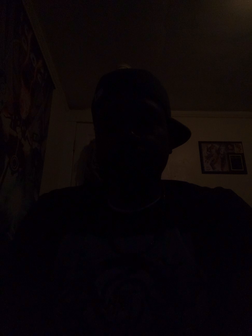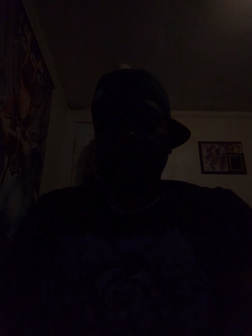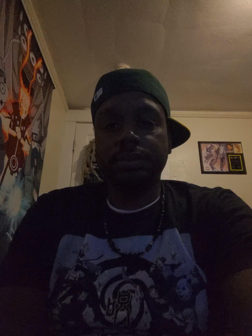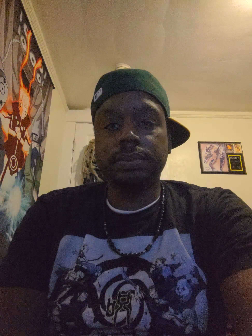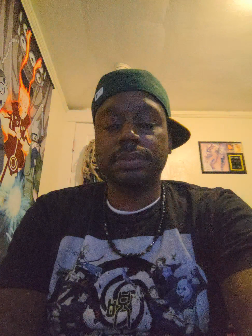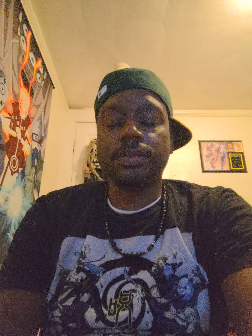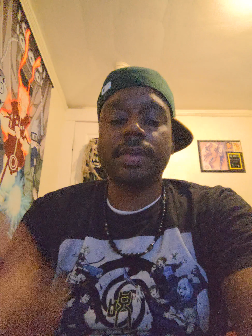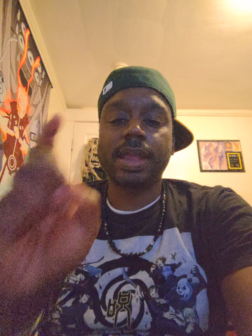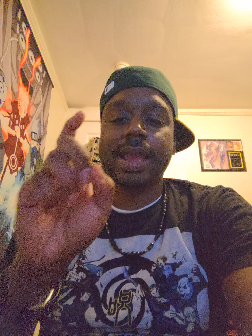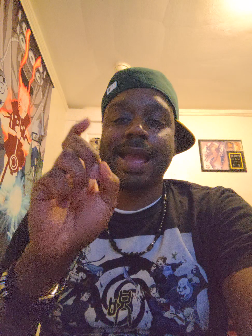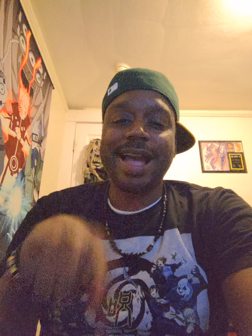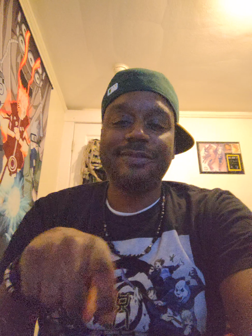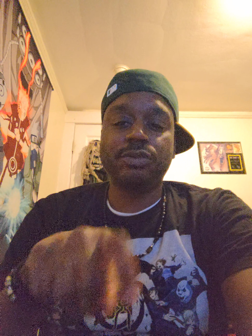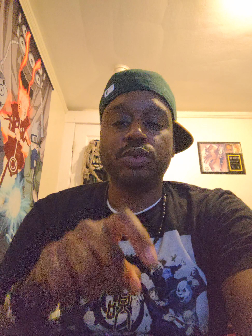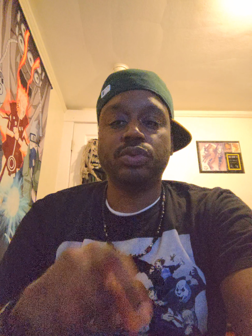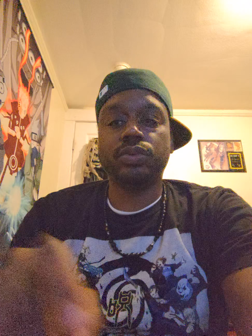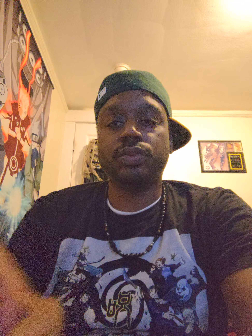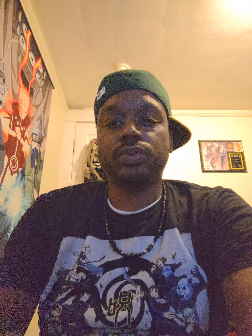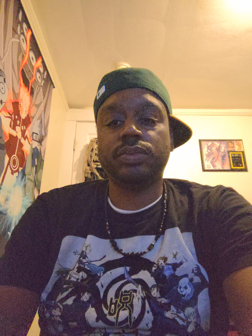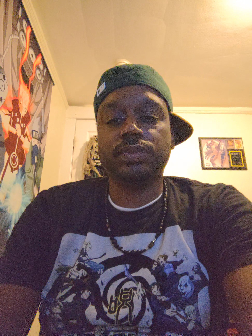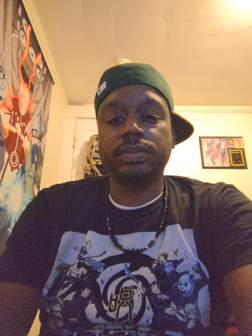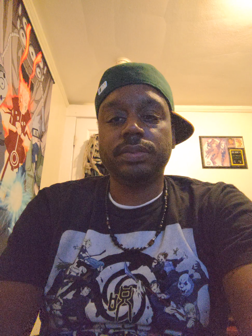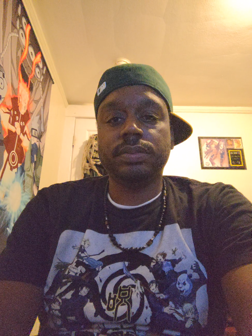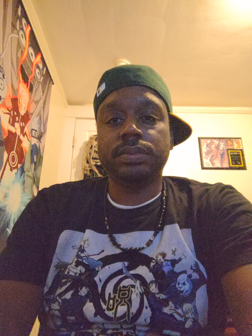have to